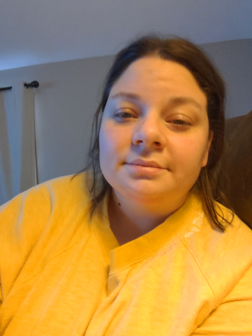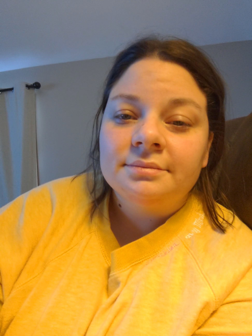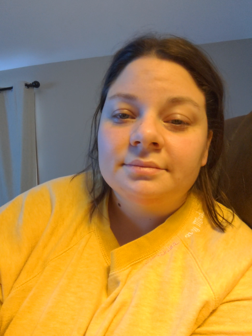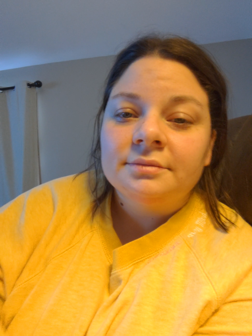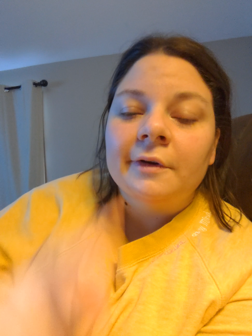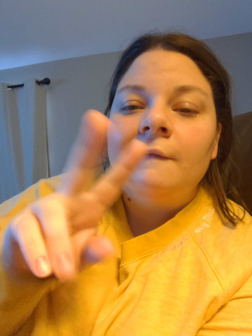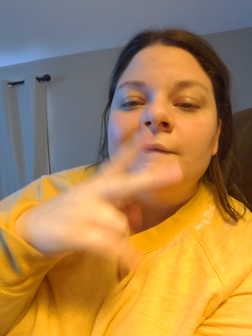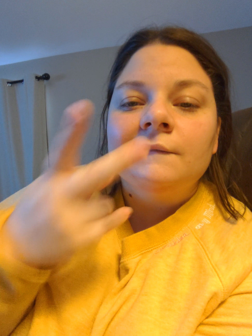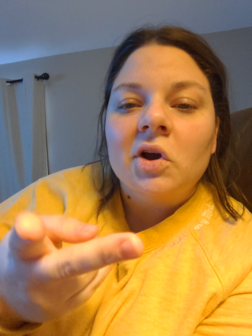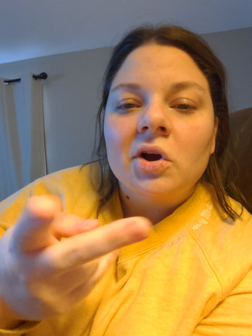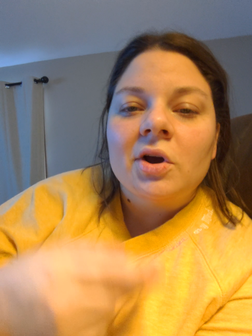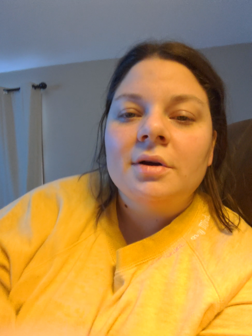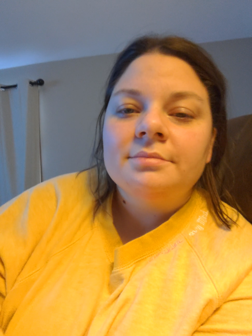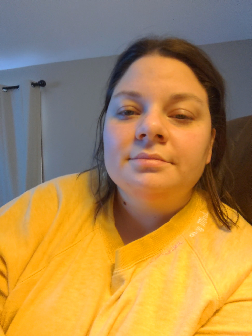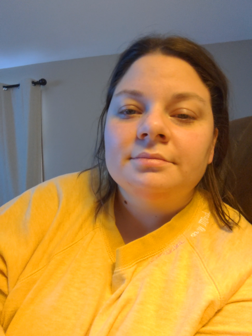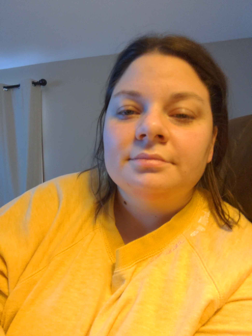fall